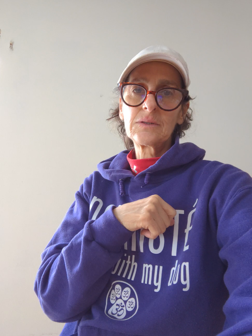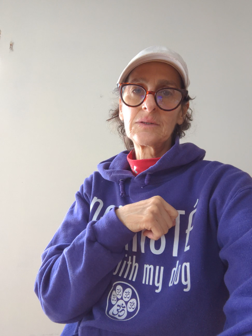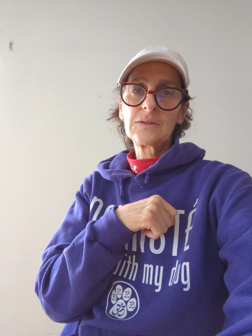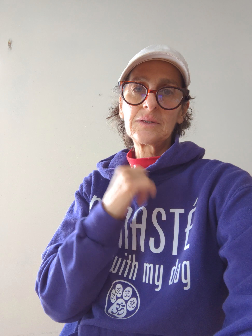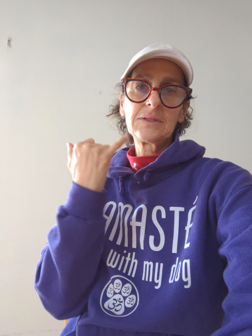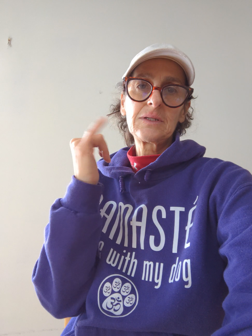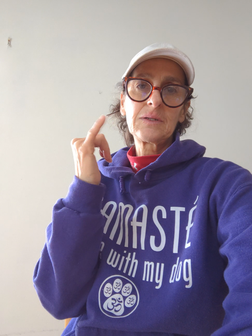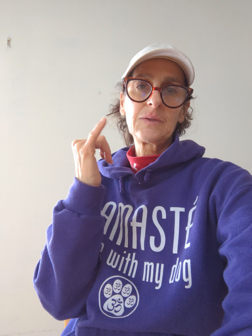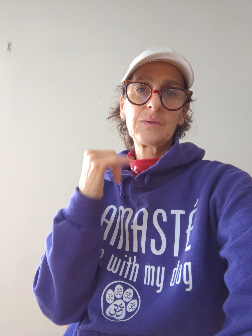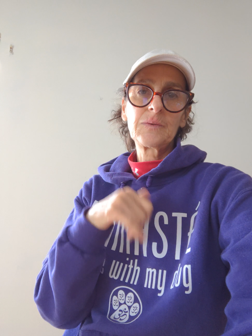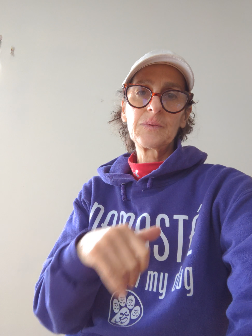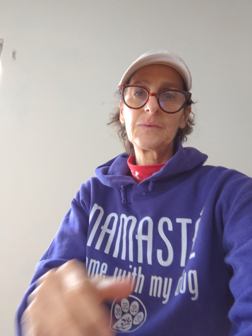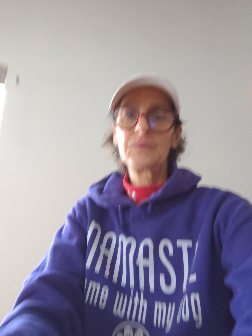yellow